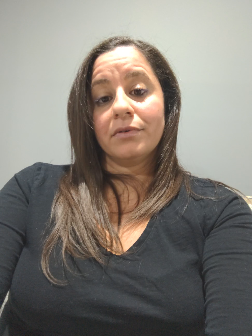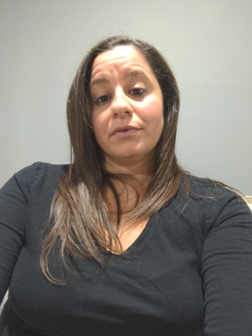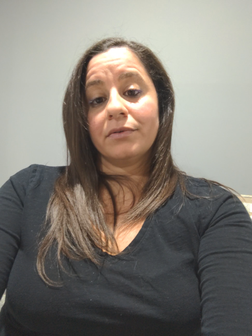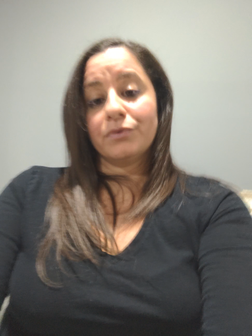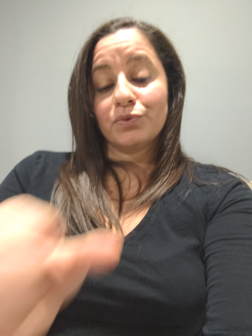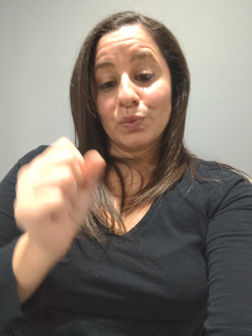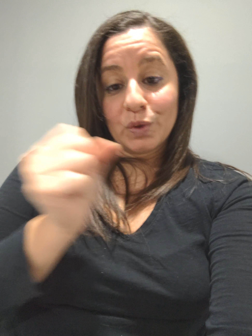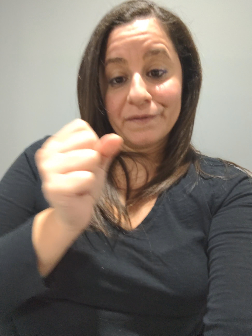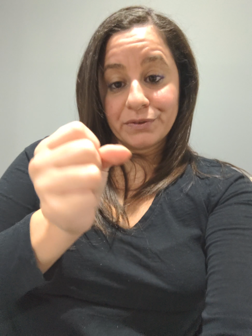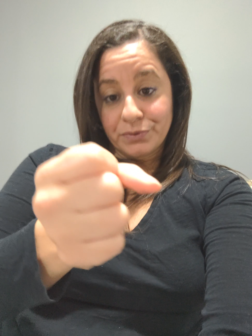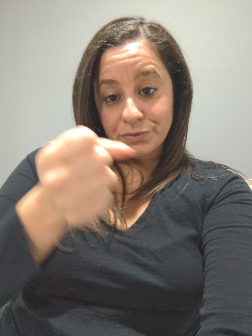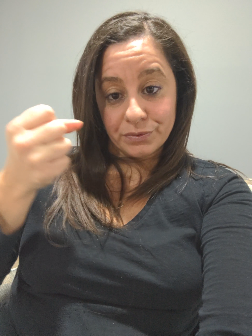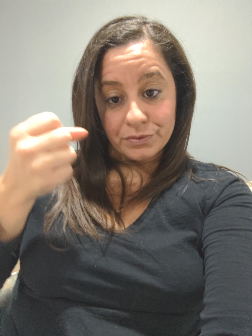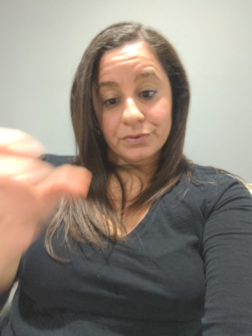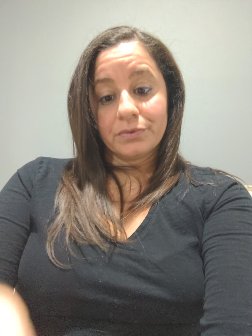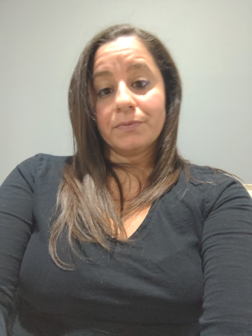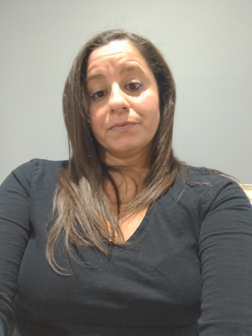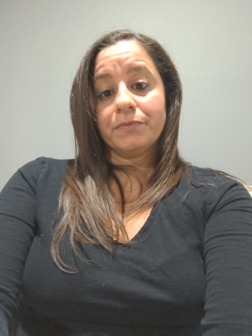refrigerator